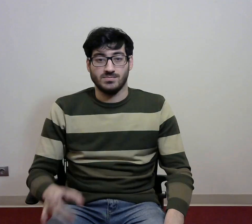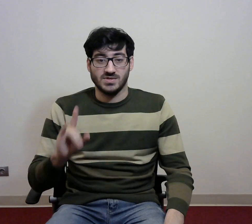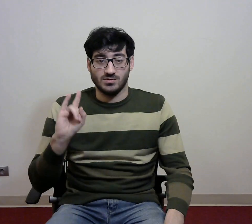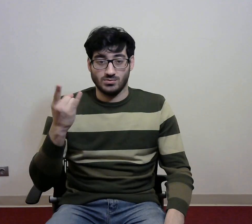uşaq